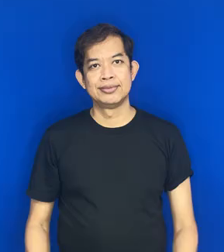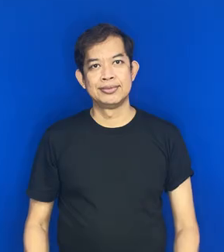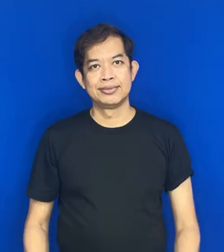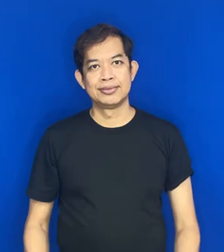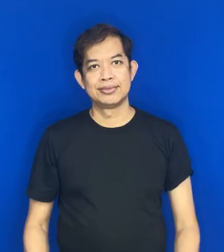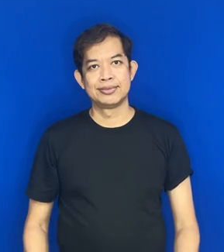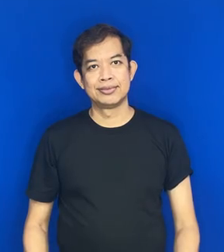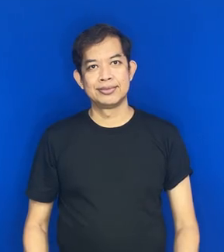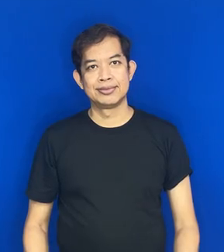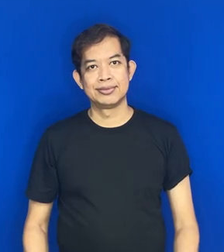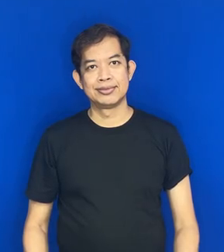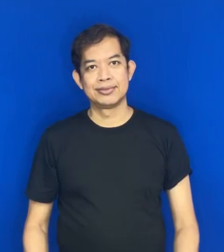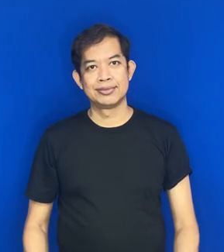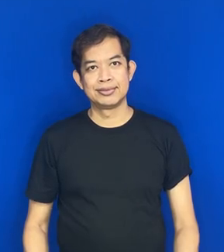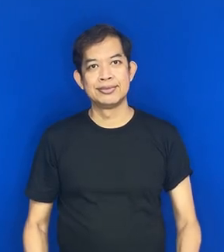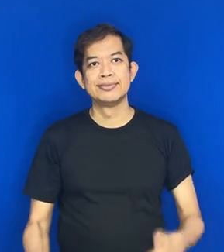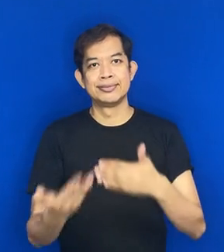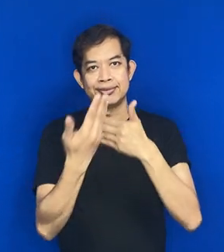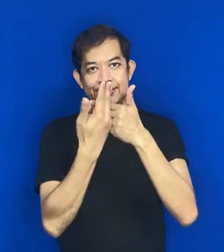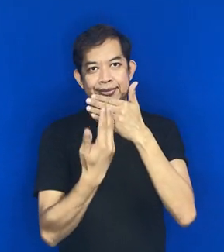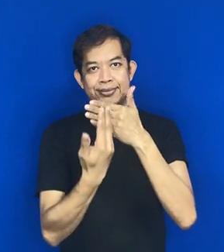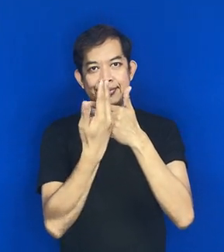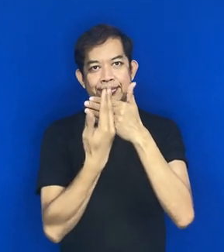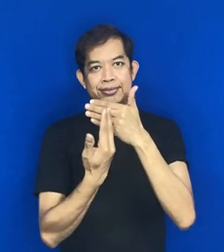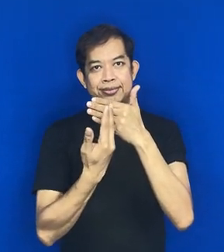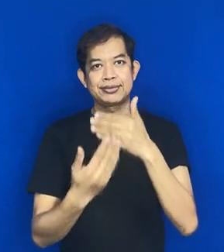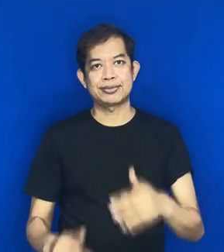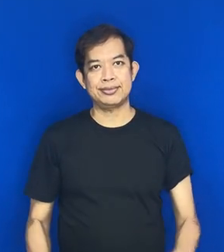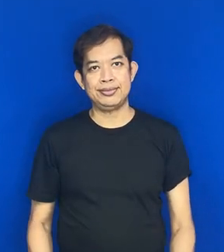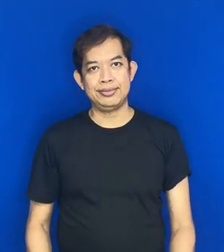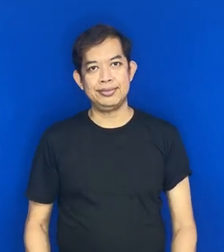bread